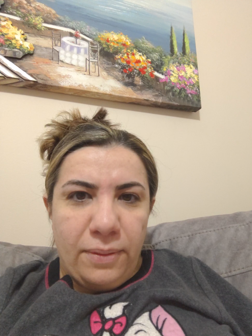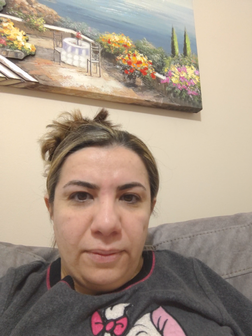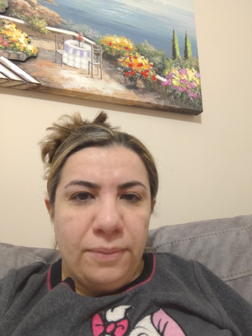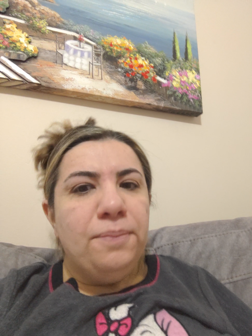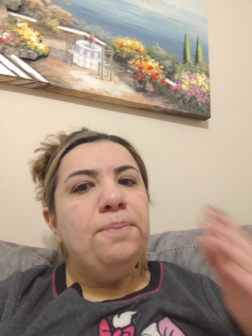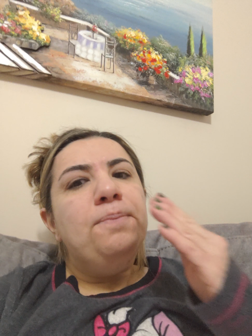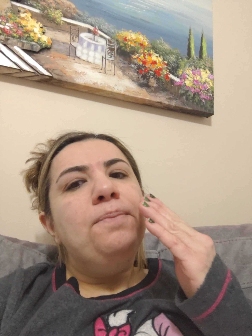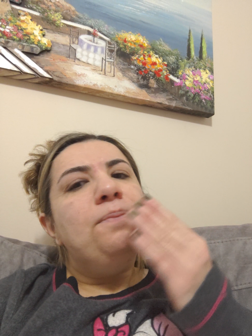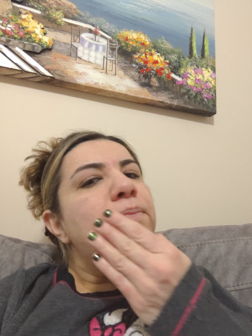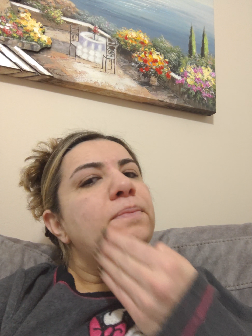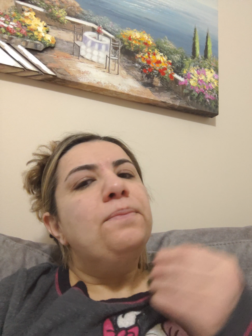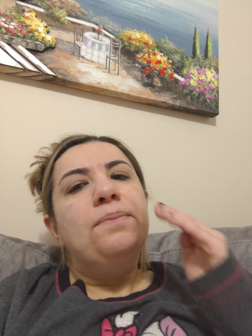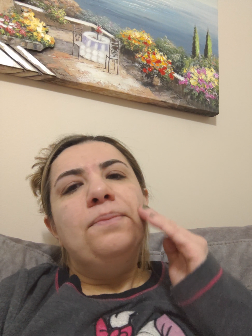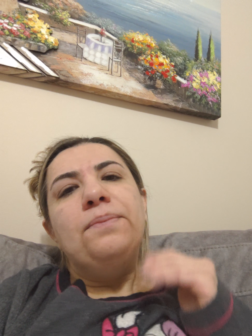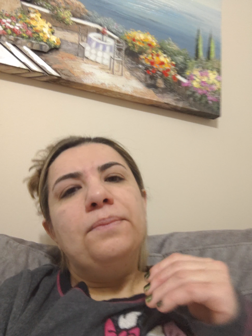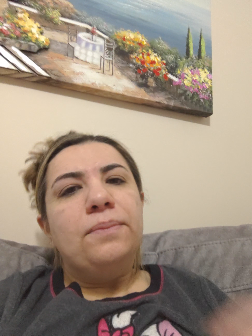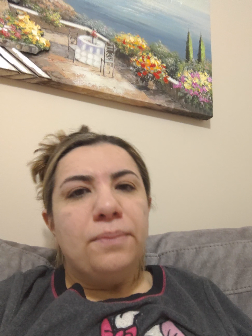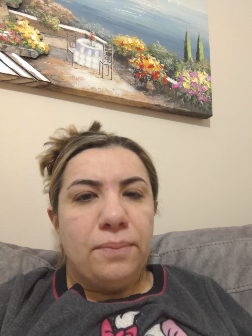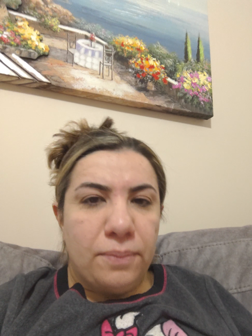napkin